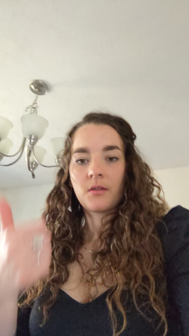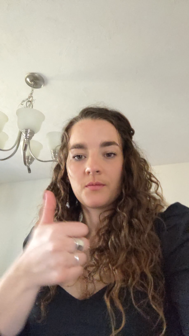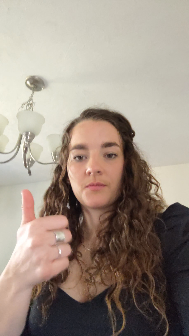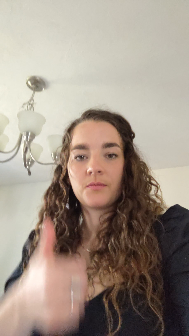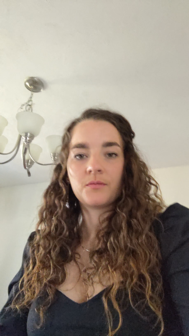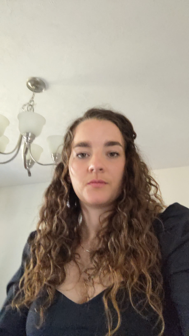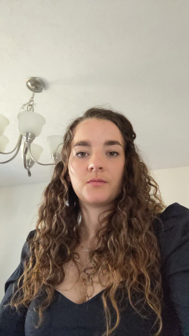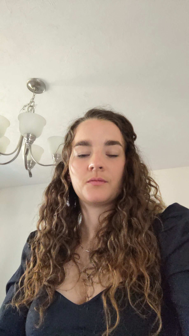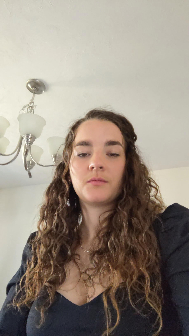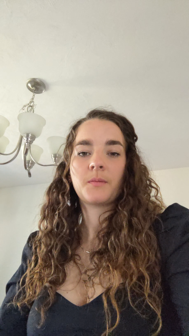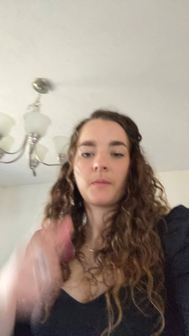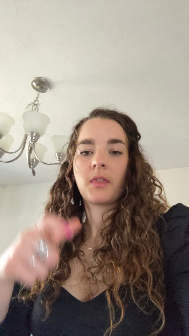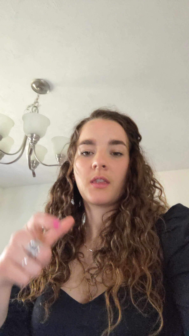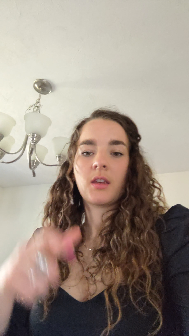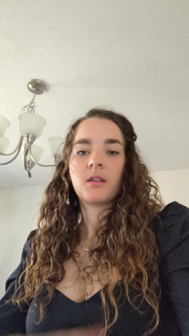plate